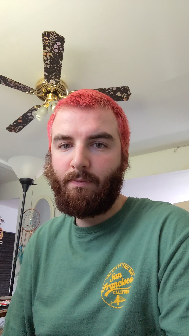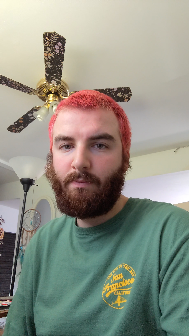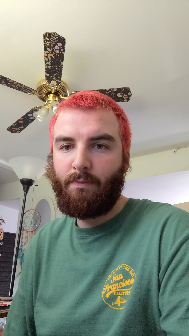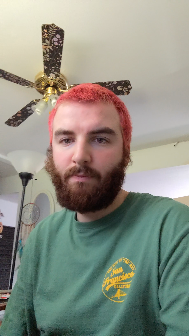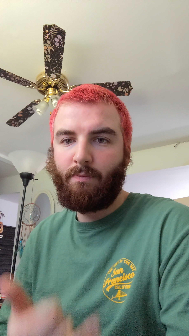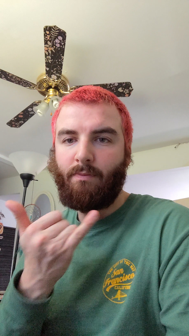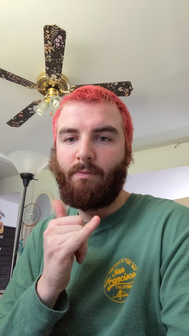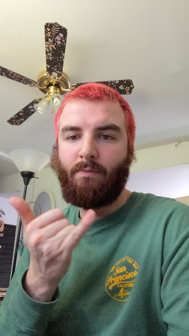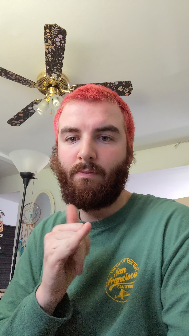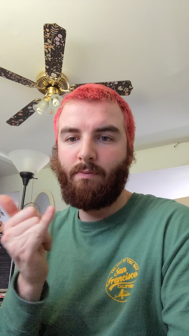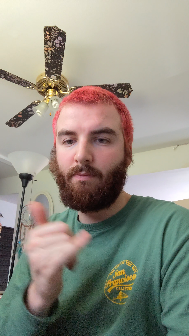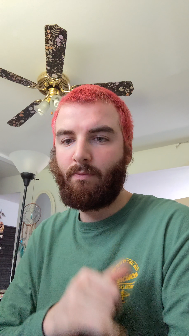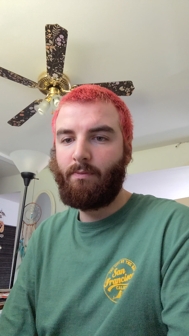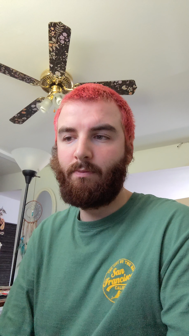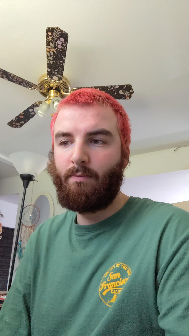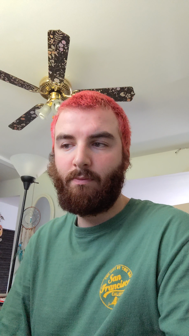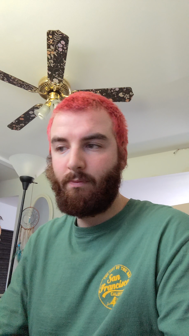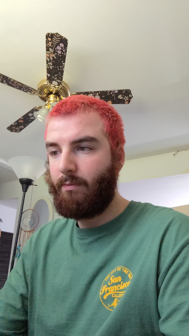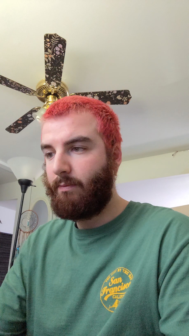play